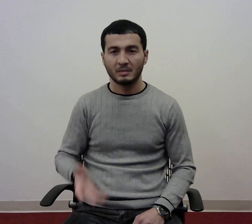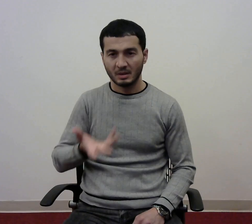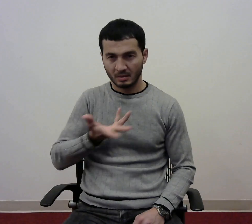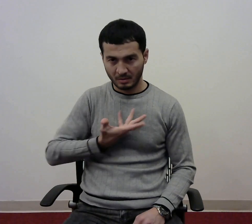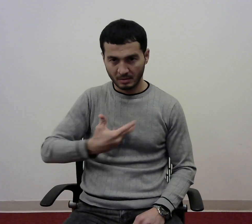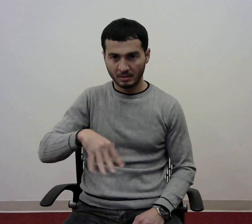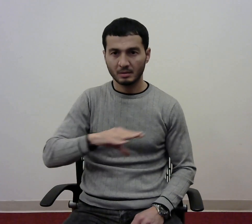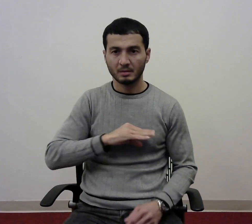biz